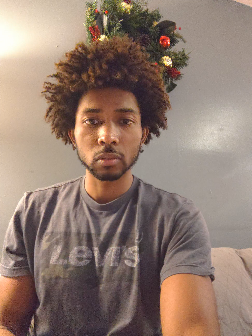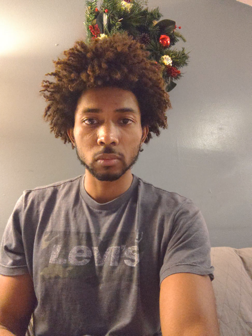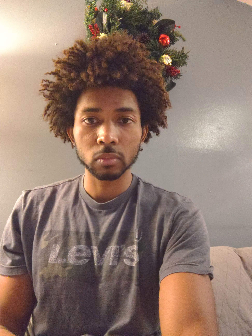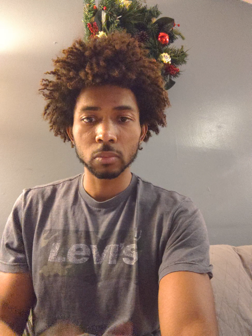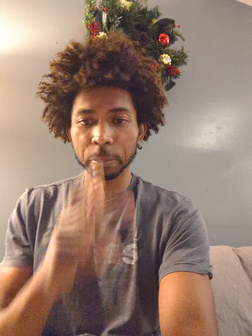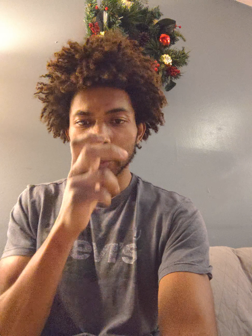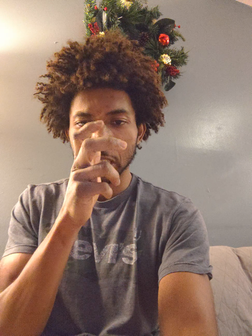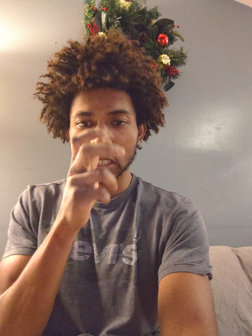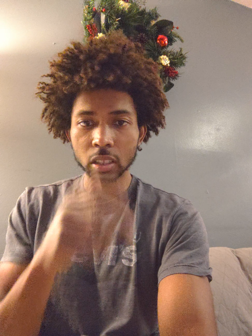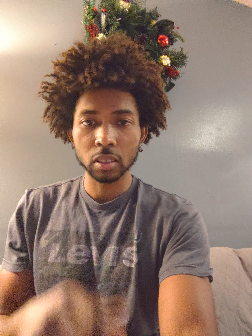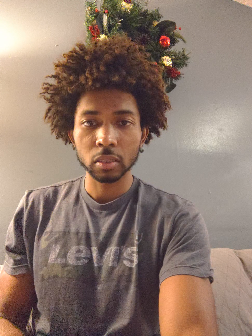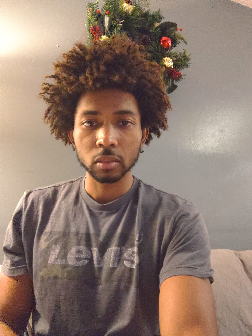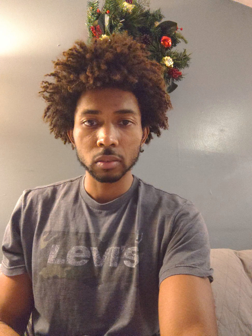bug